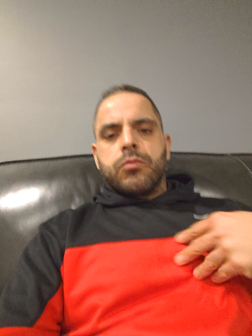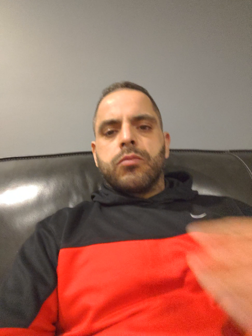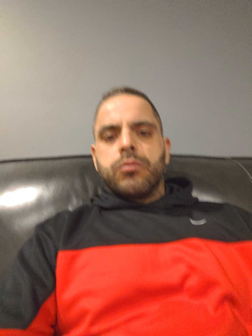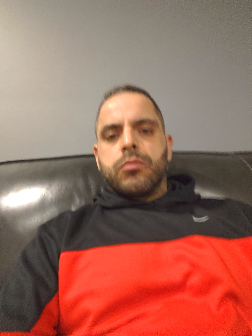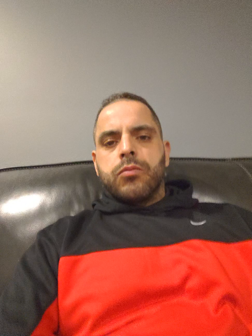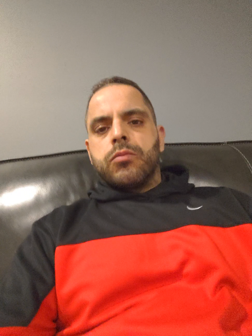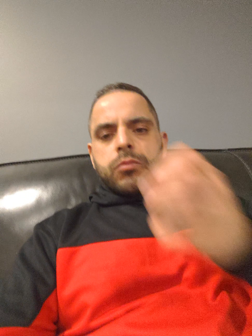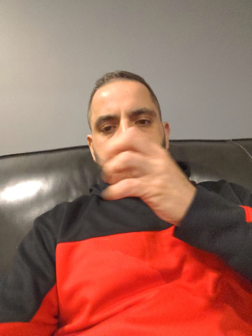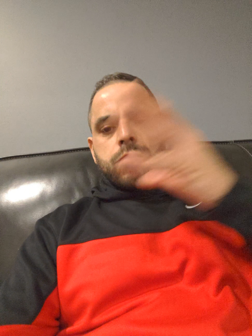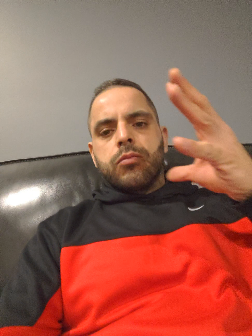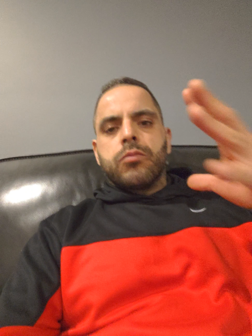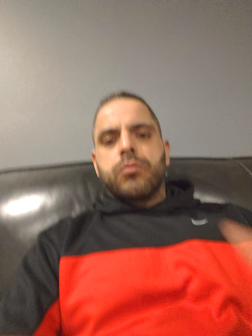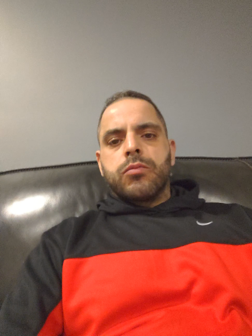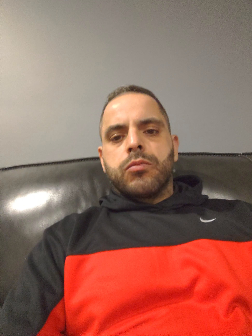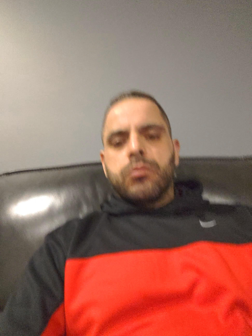balloon